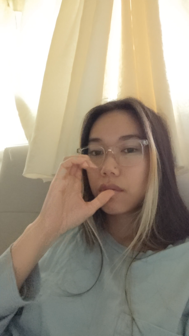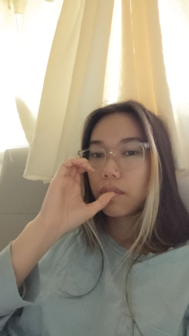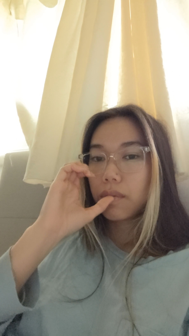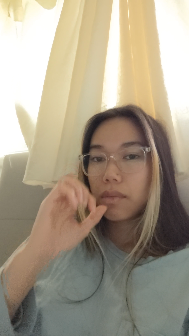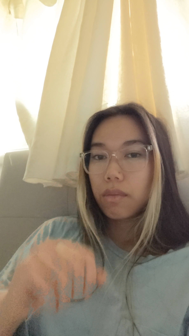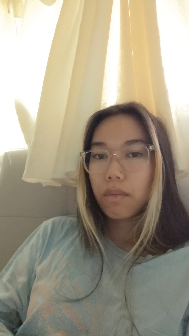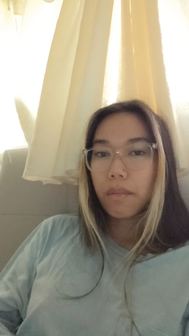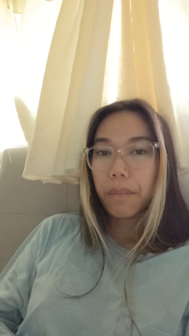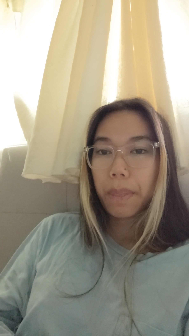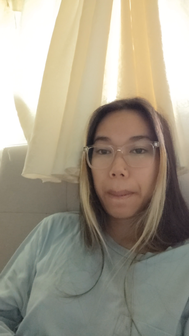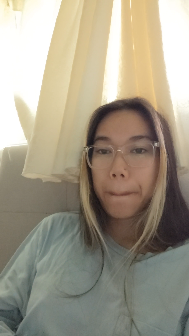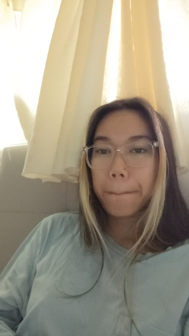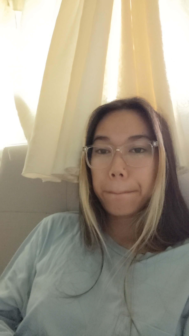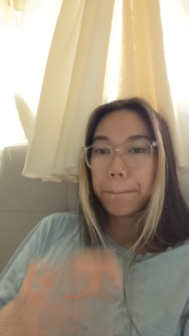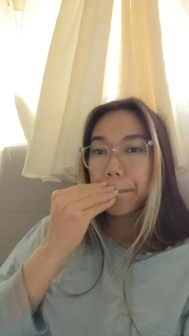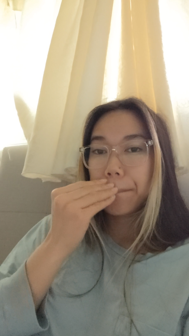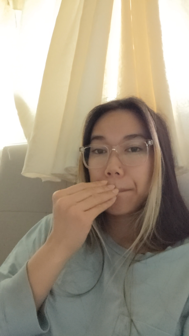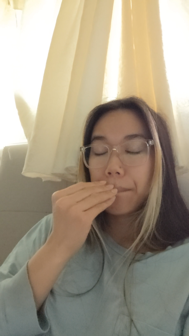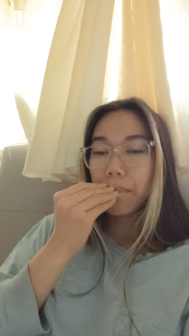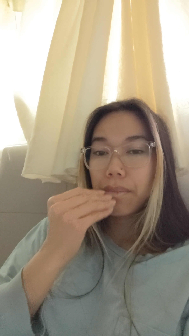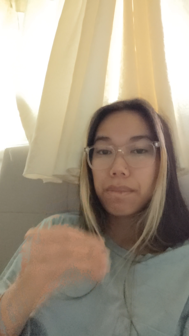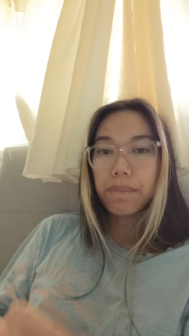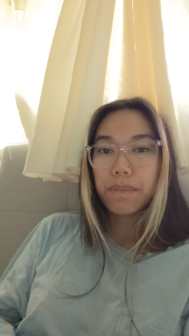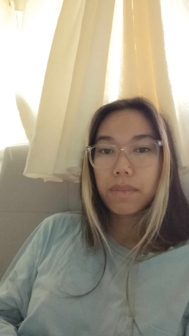eat